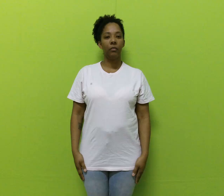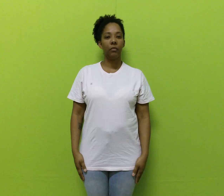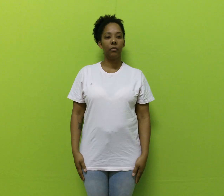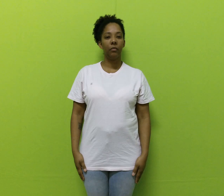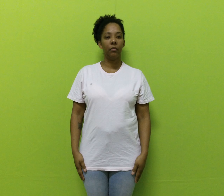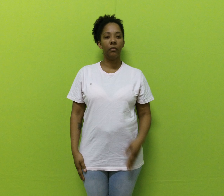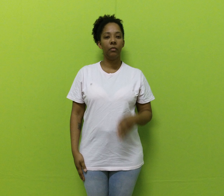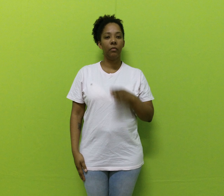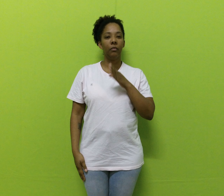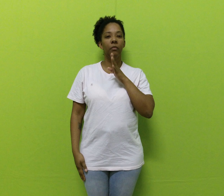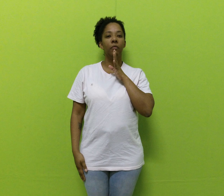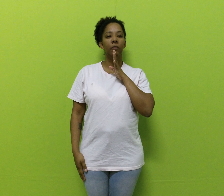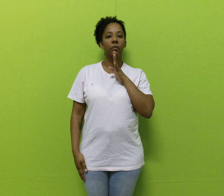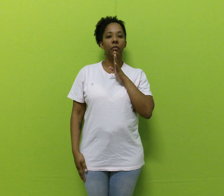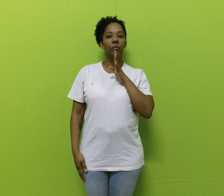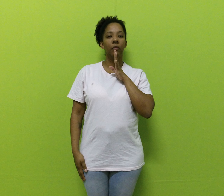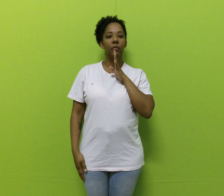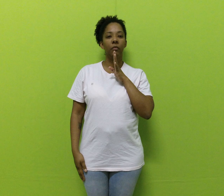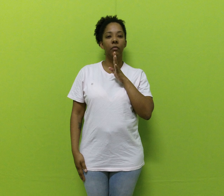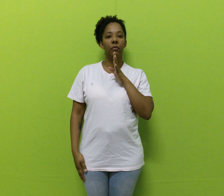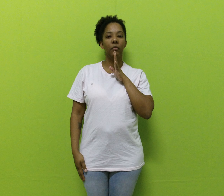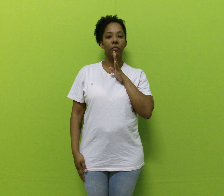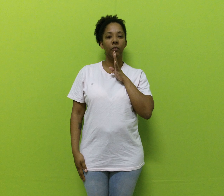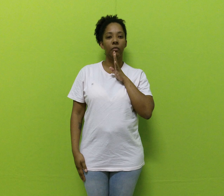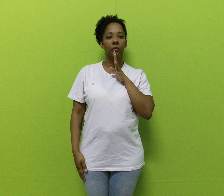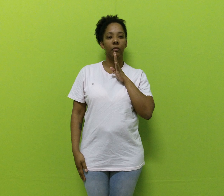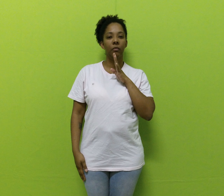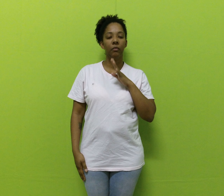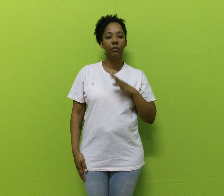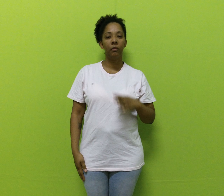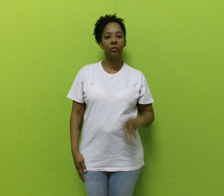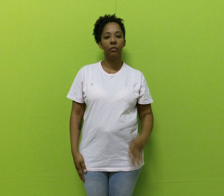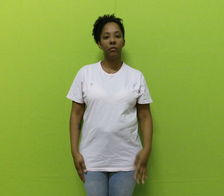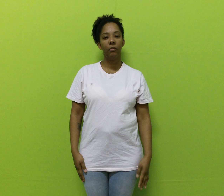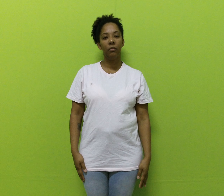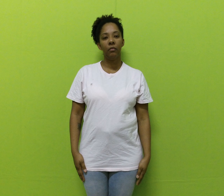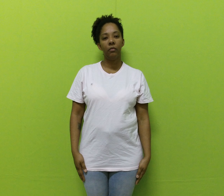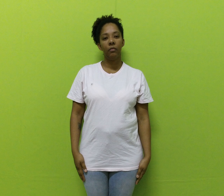conhecer